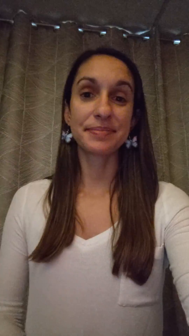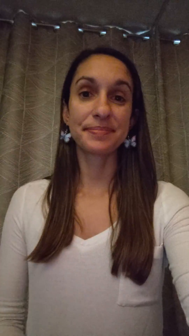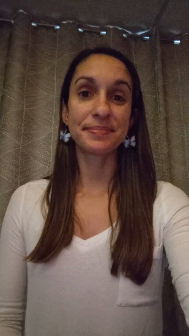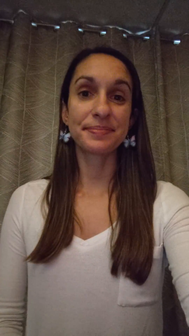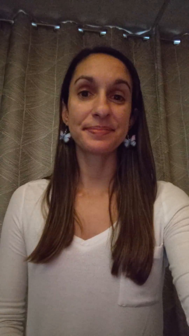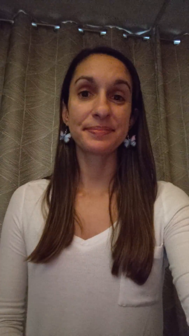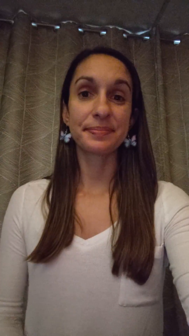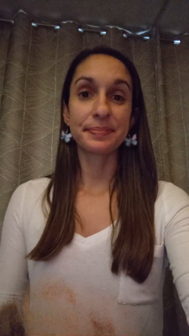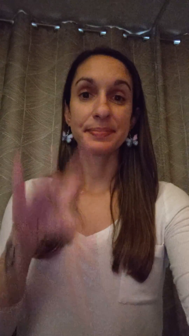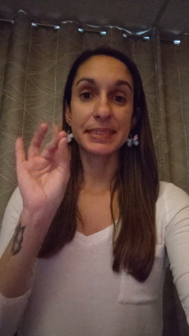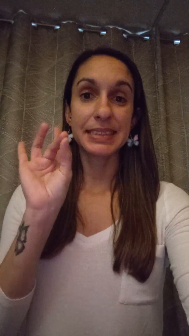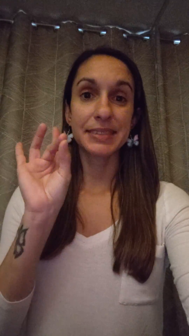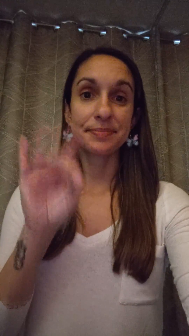pick